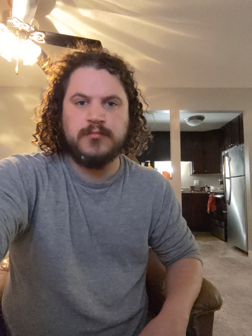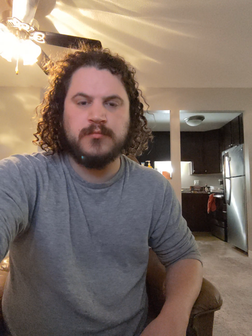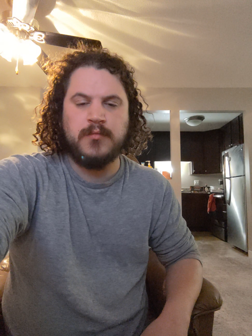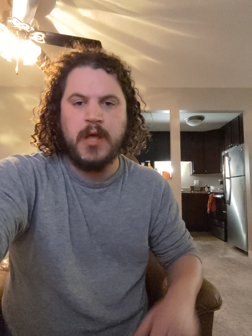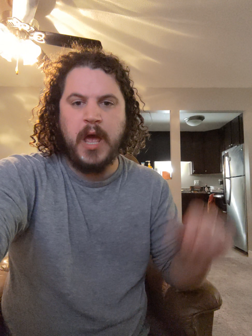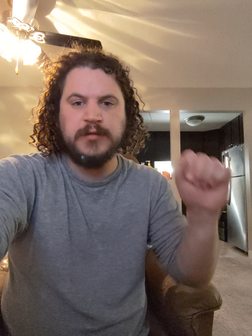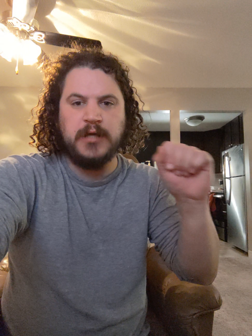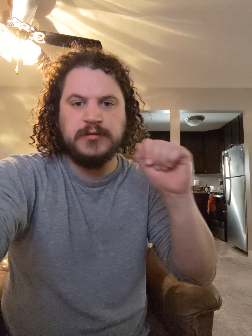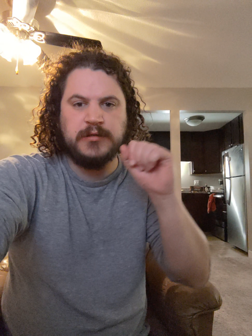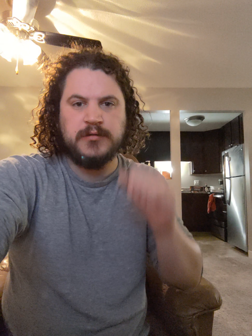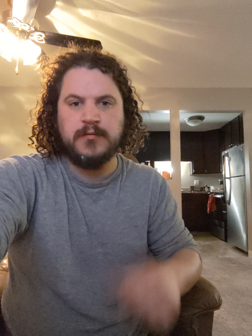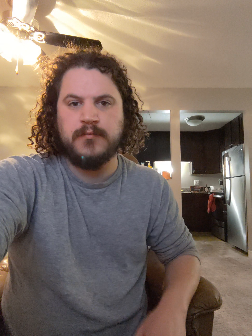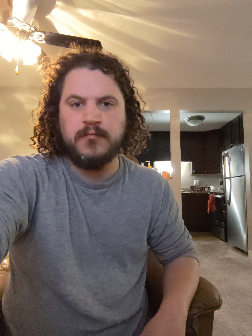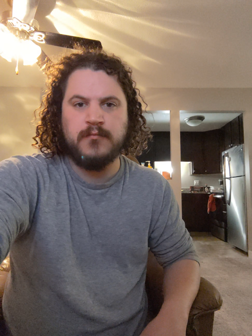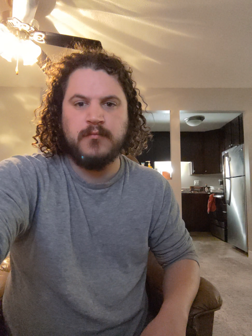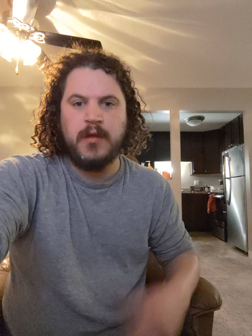carrot